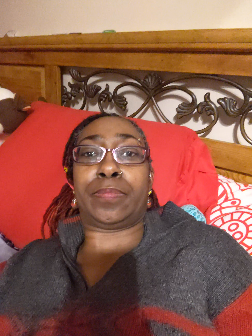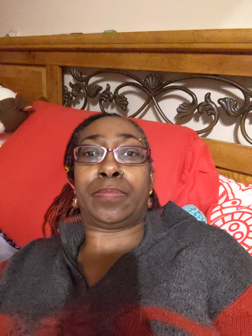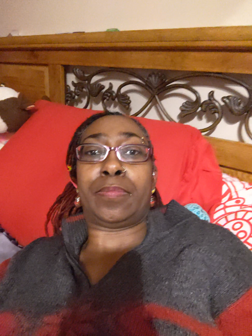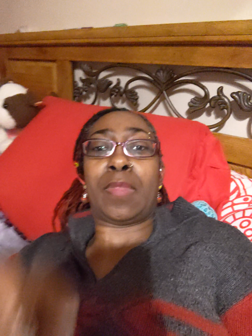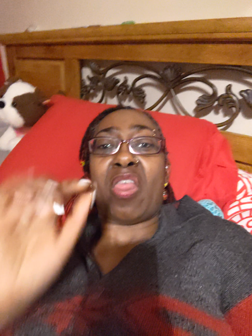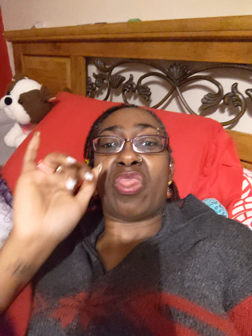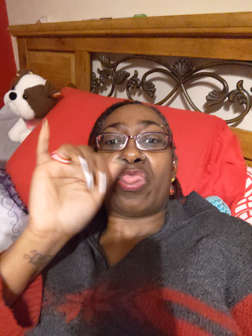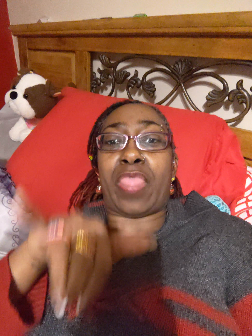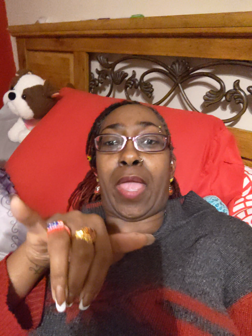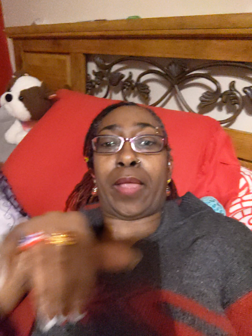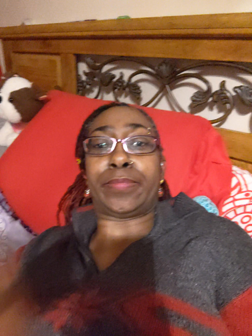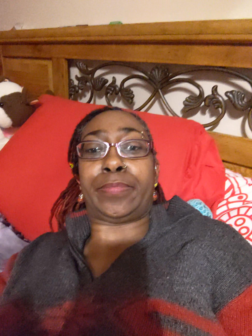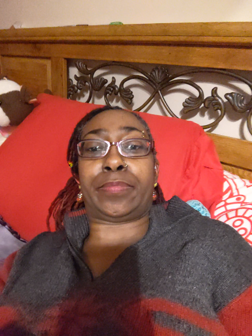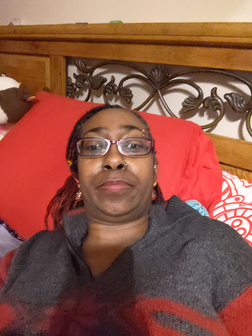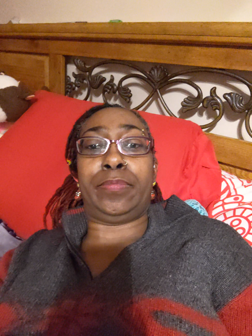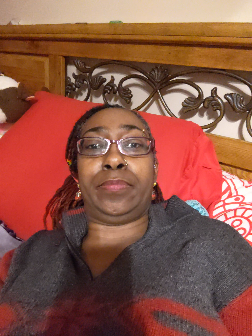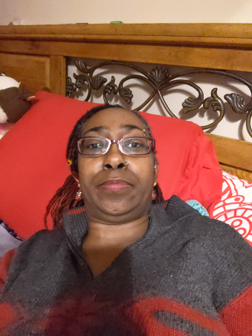that